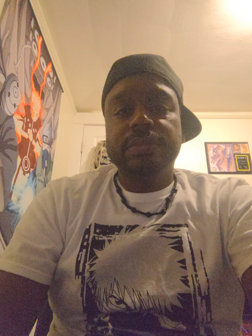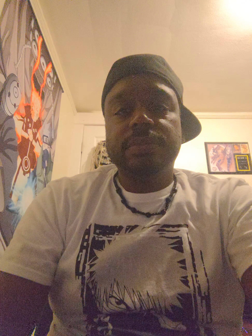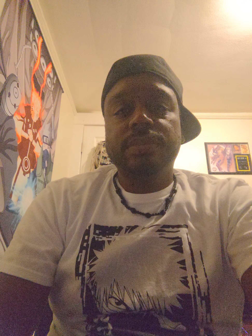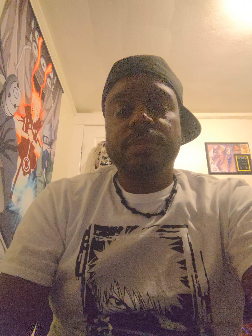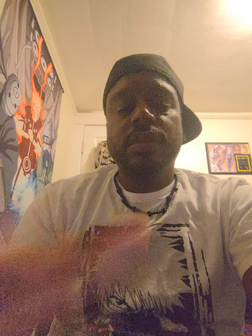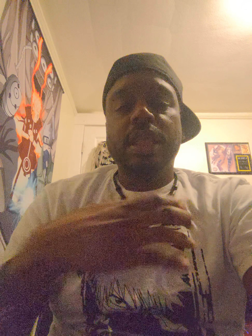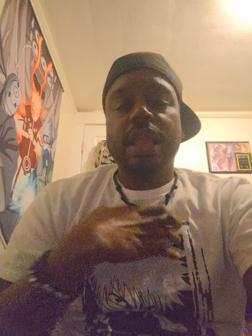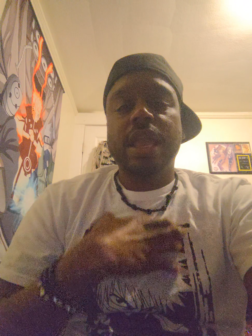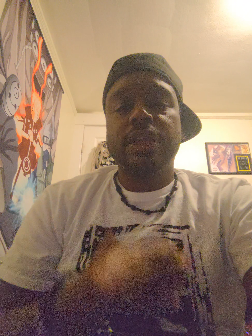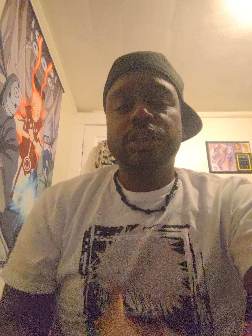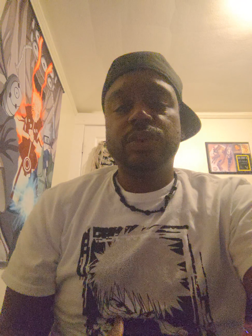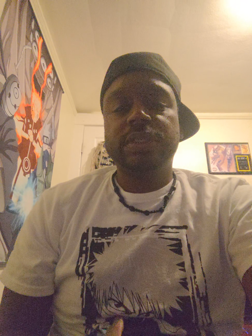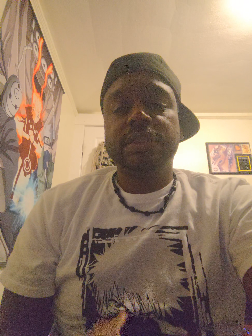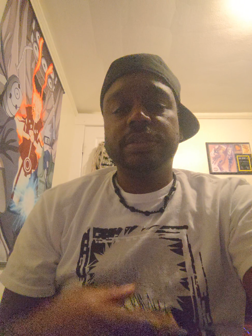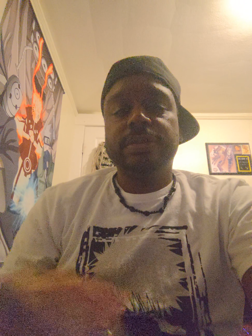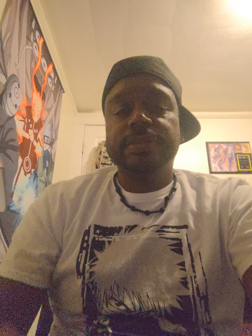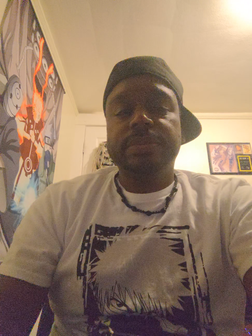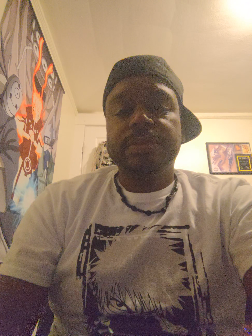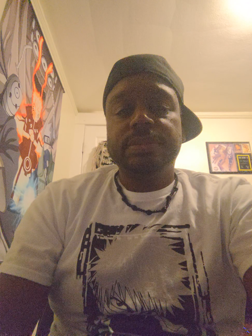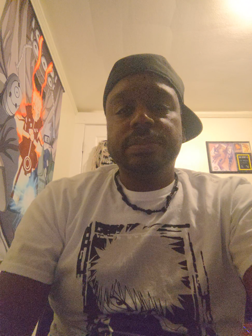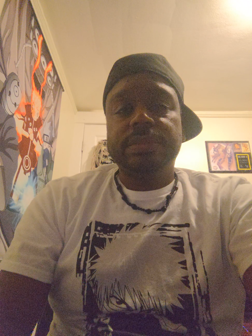hungry